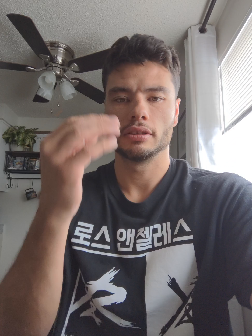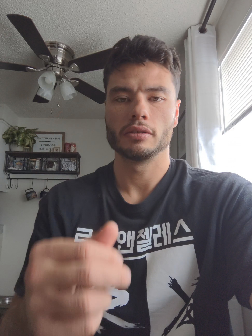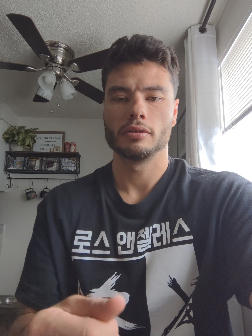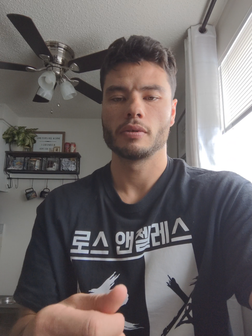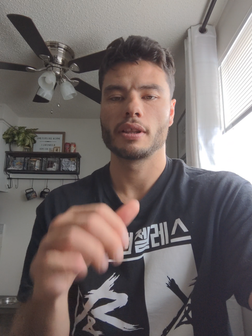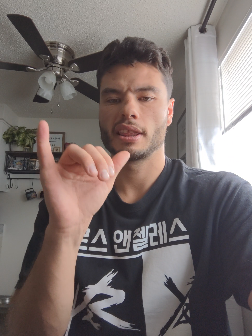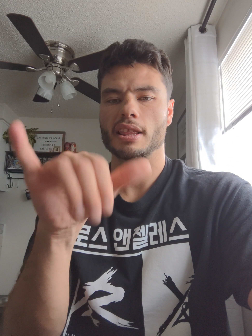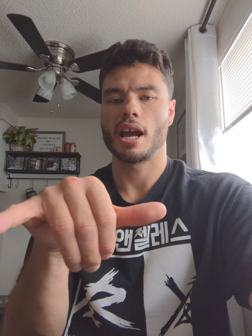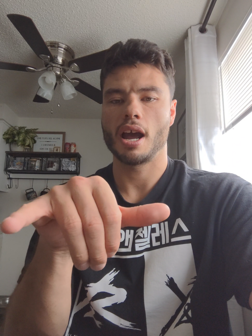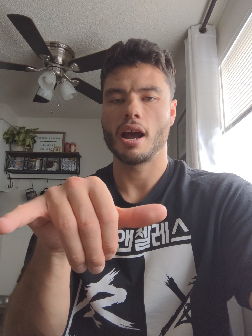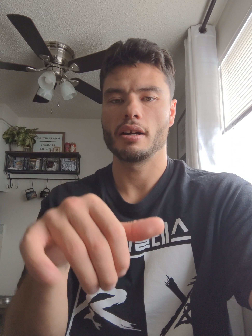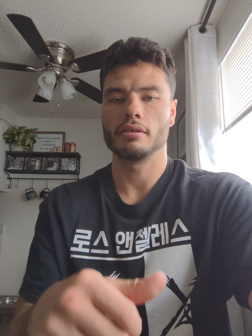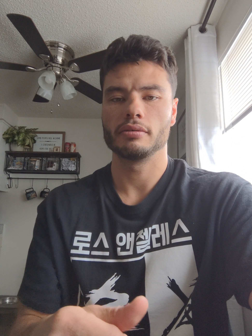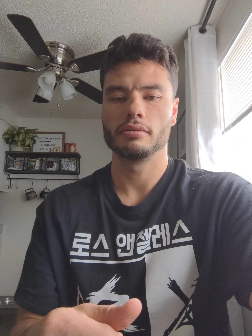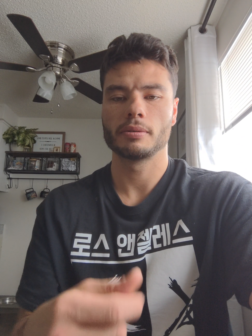that